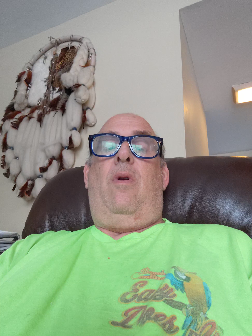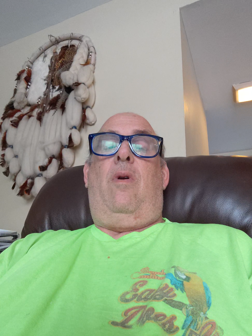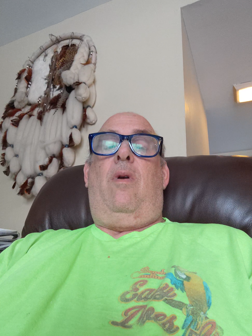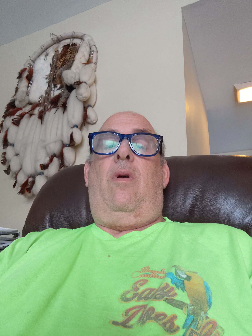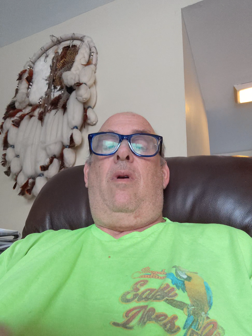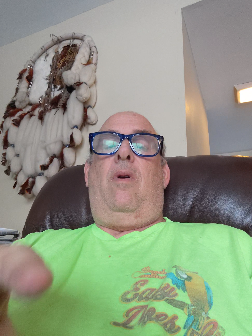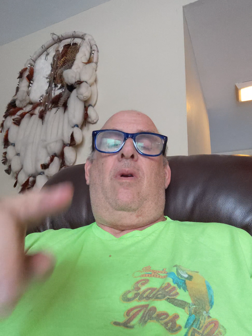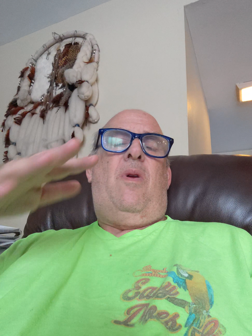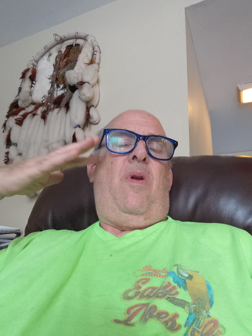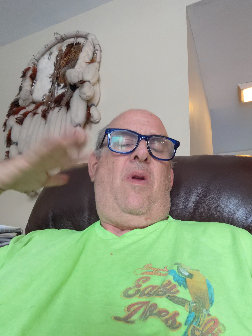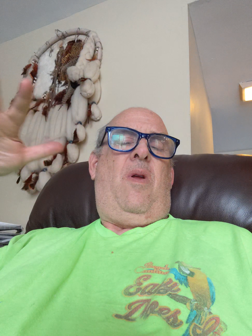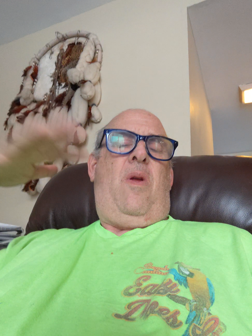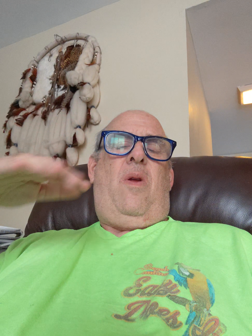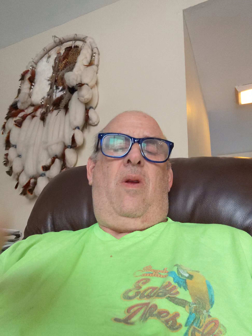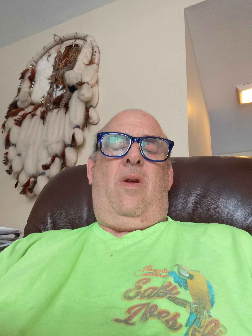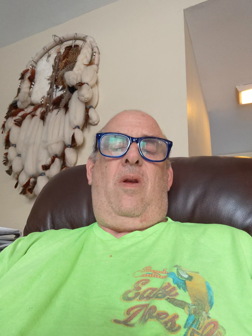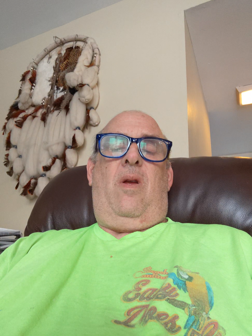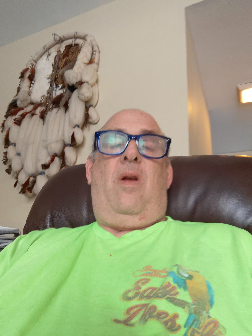noisy